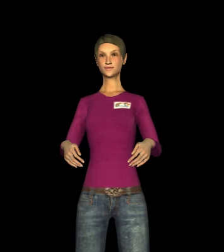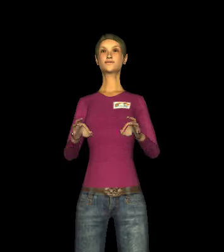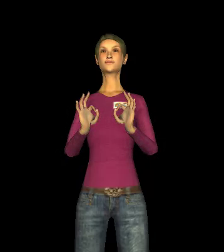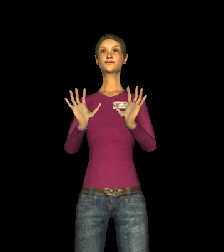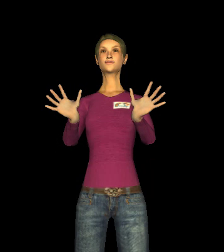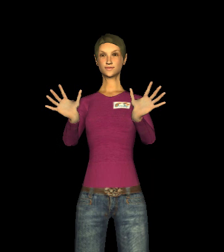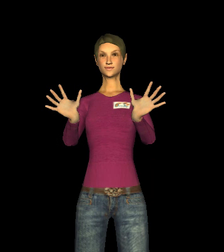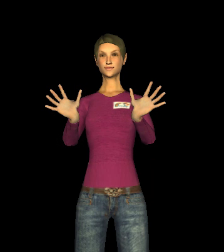وقت